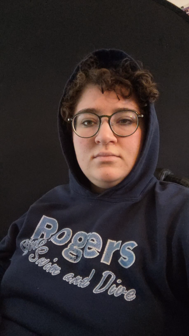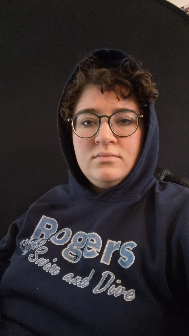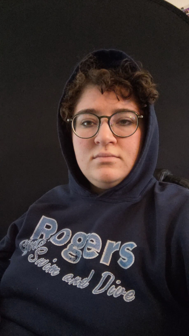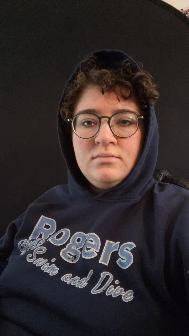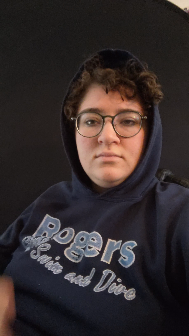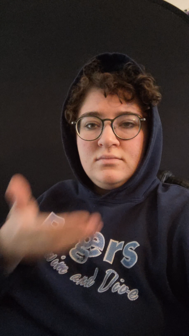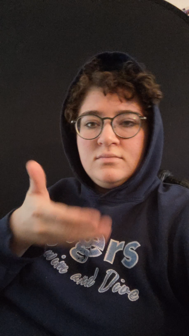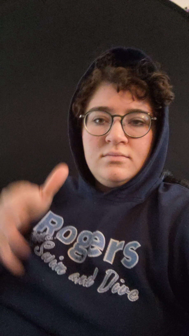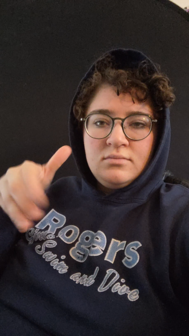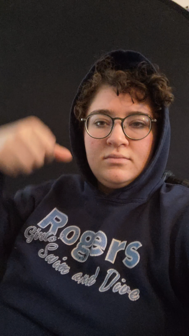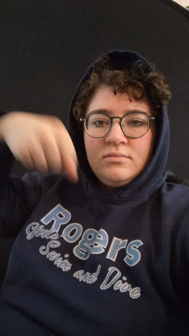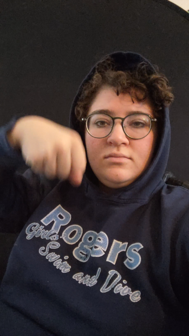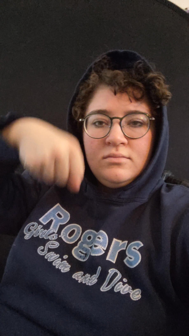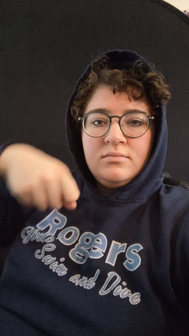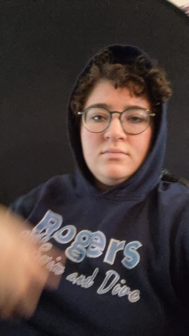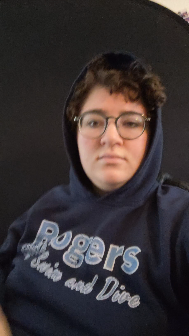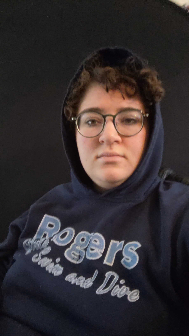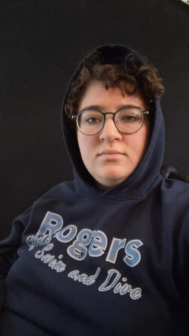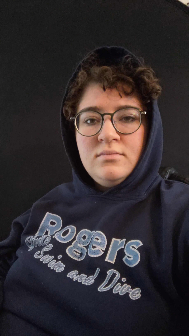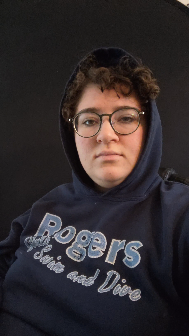basket